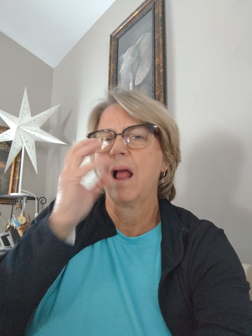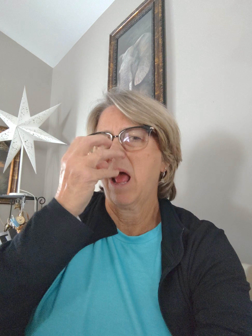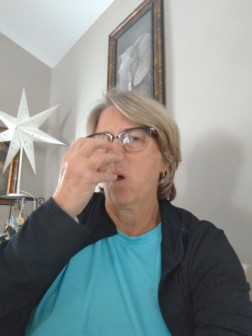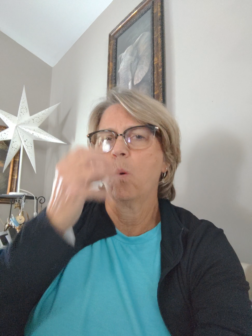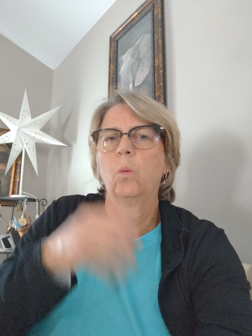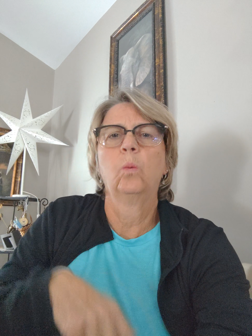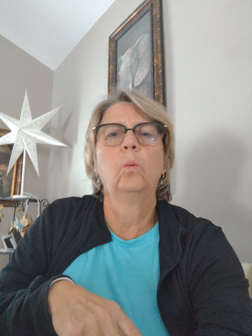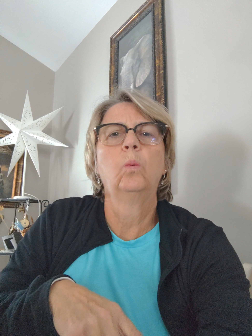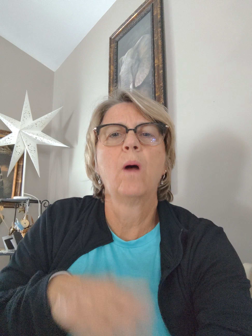clown